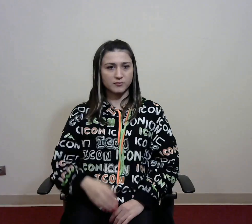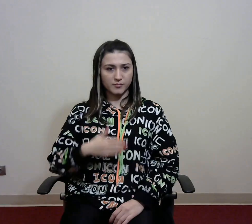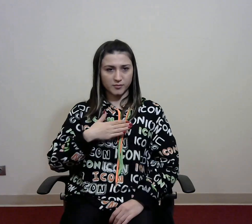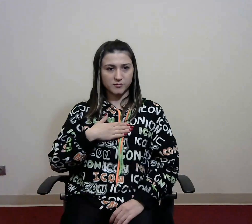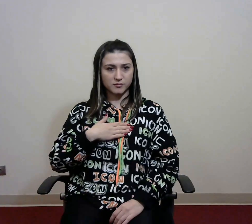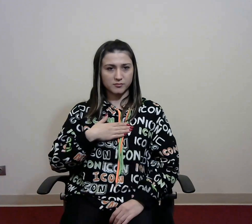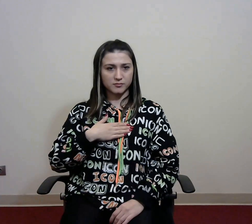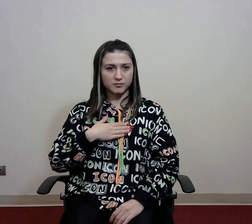mən